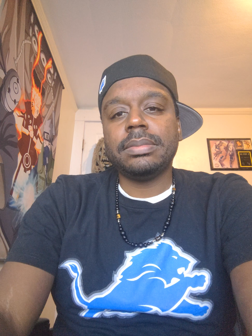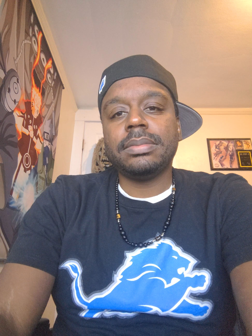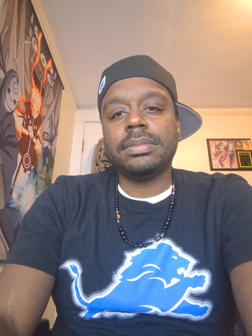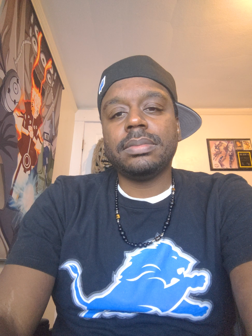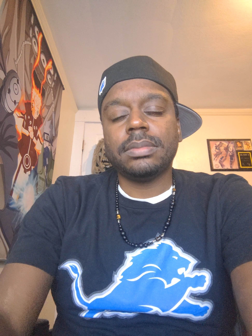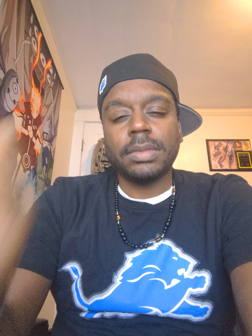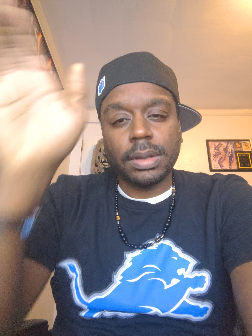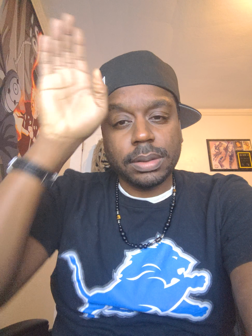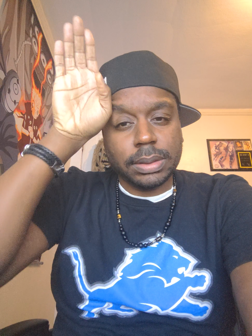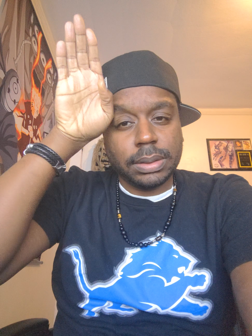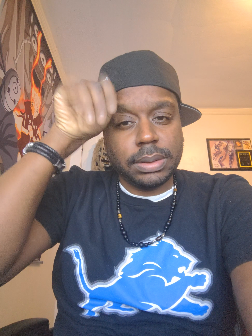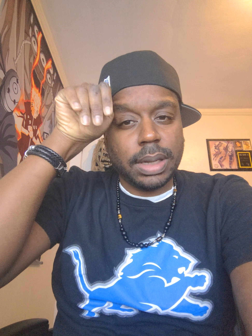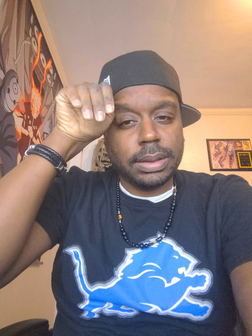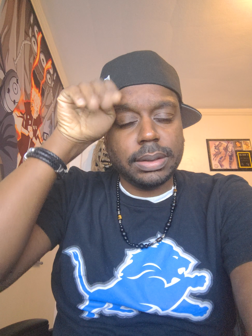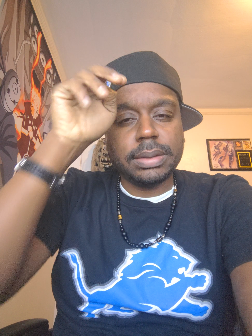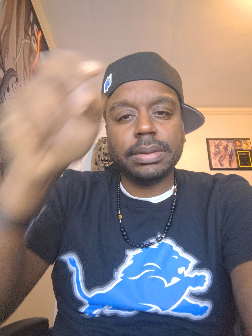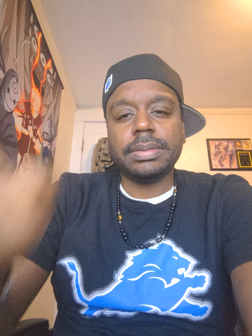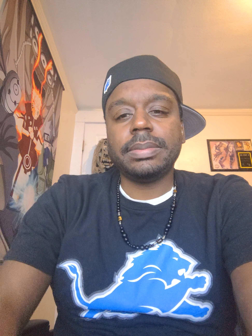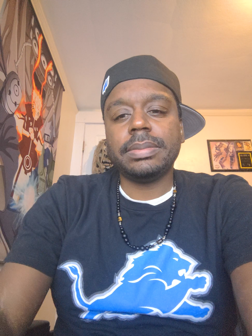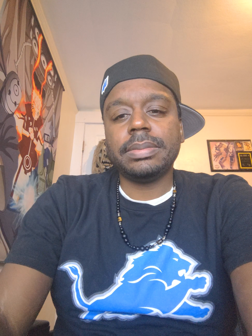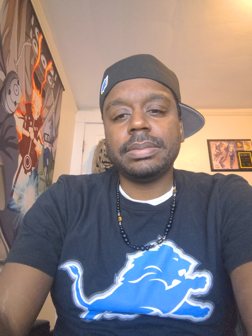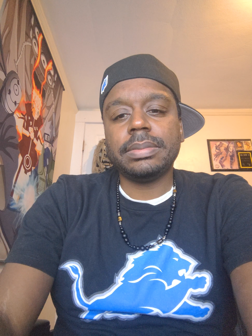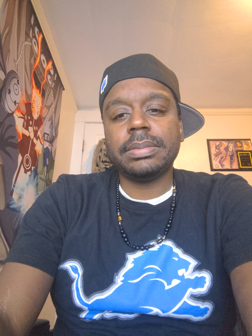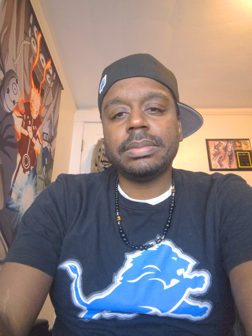donkey